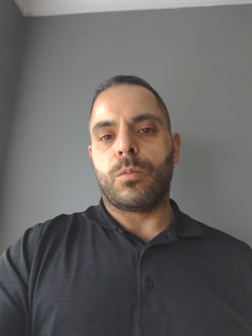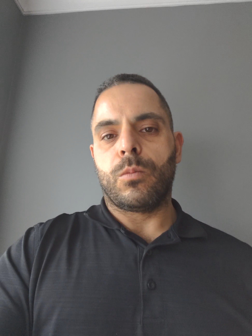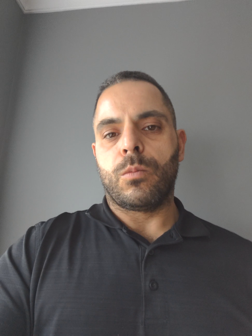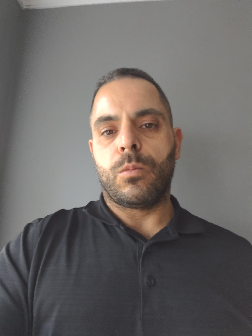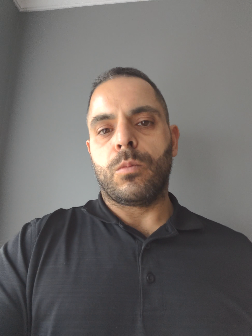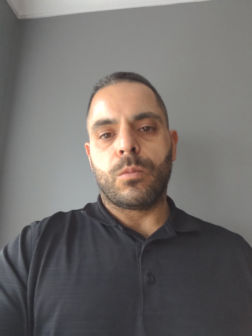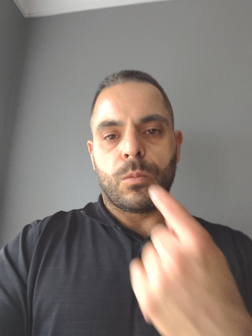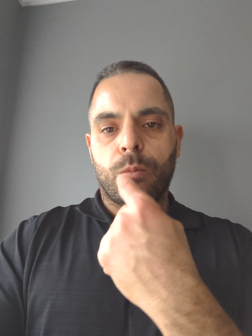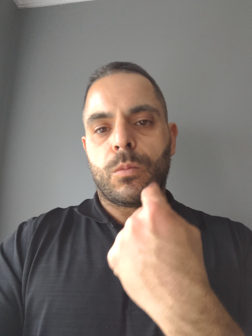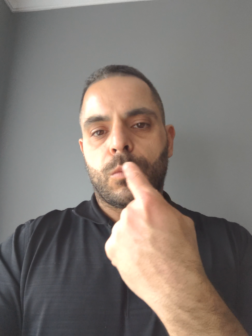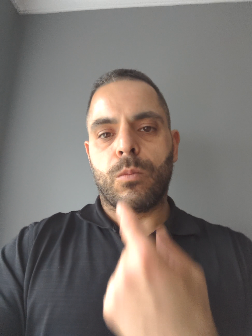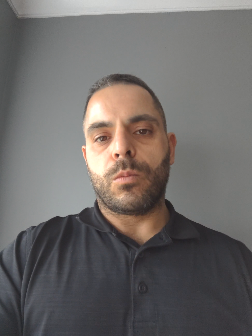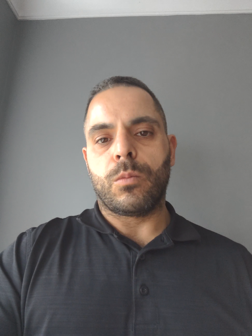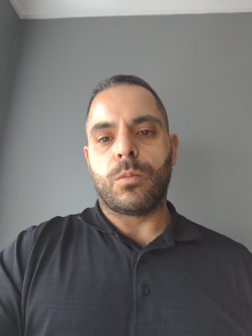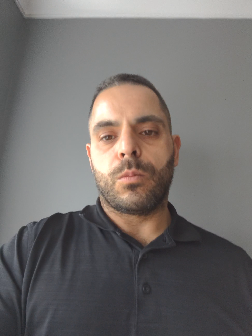mouth